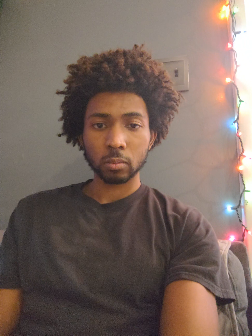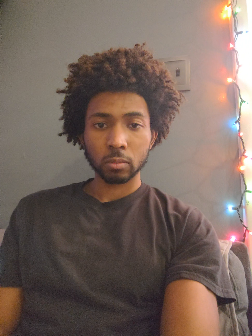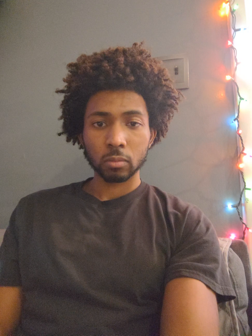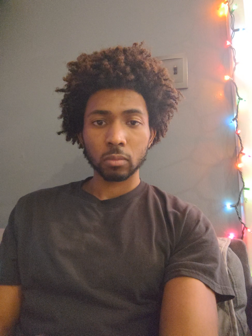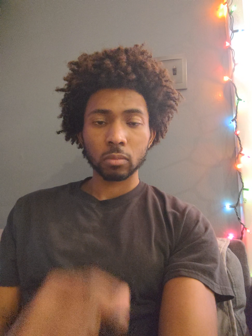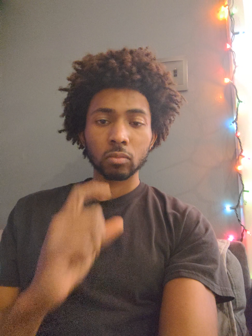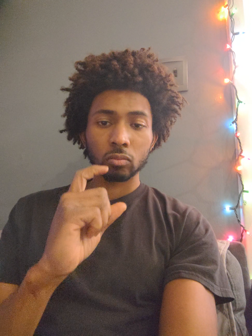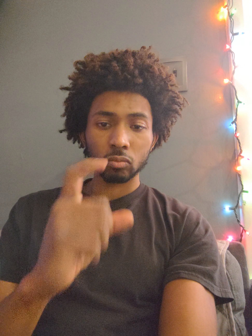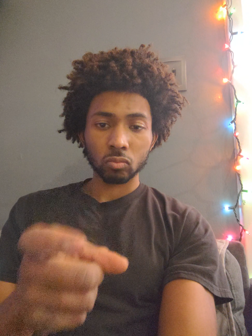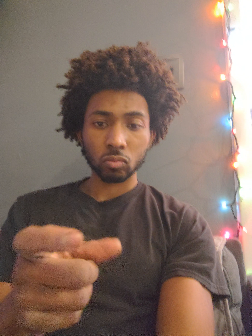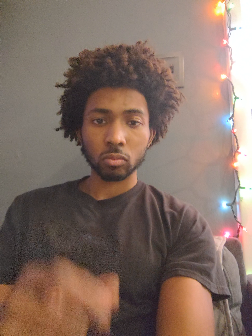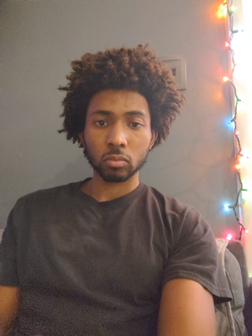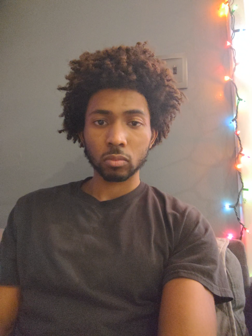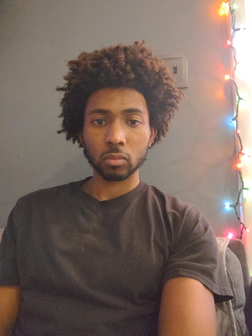gift